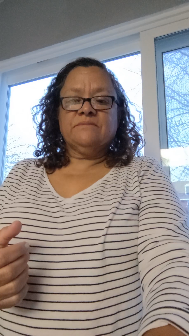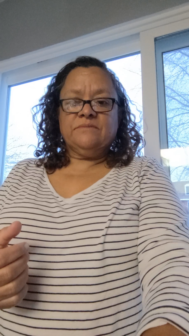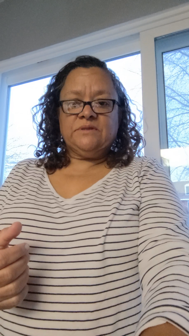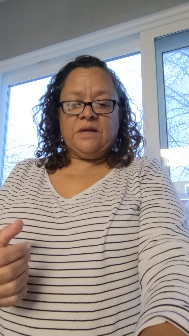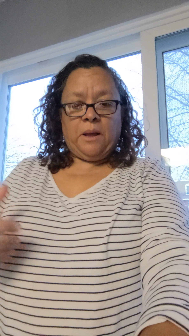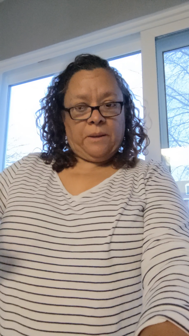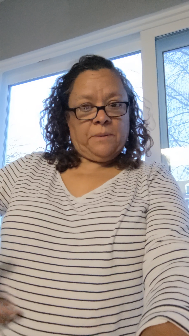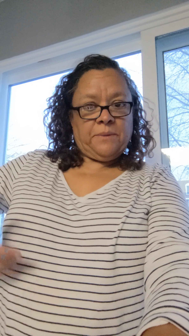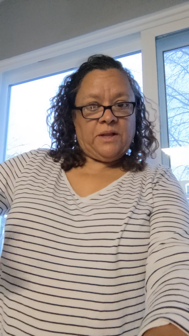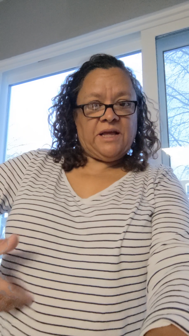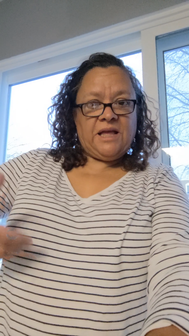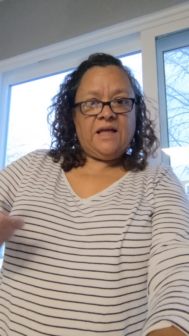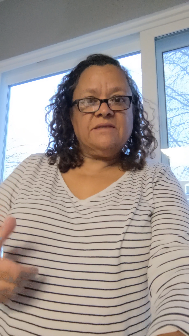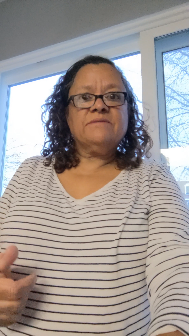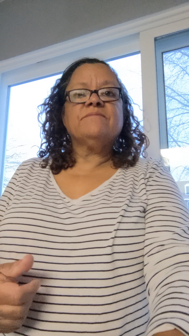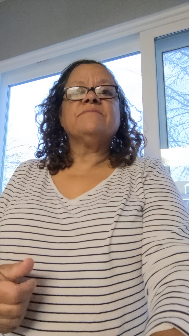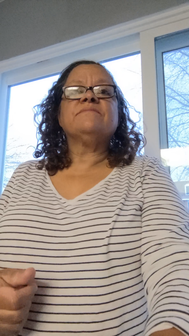monkey